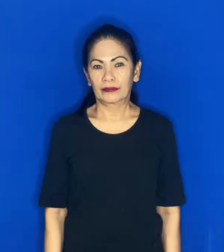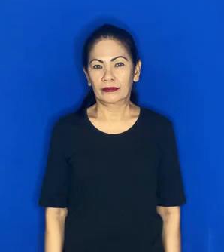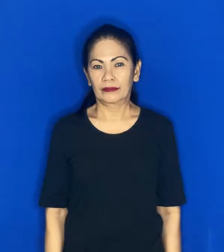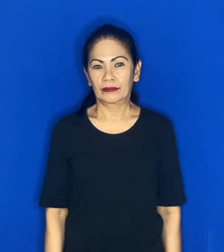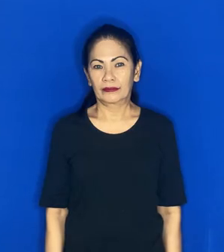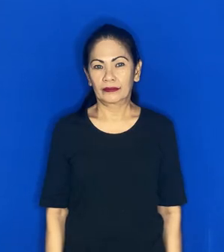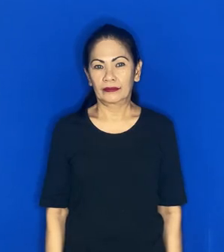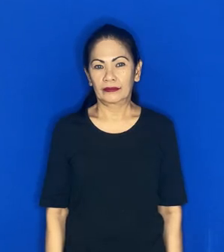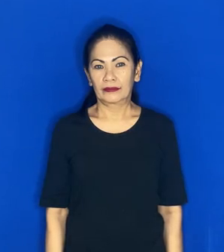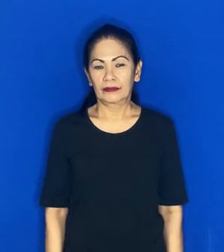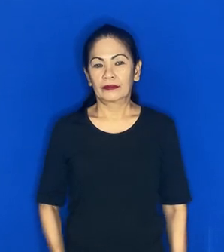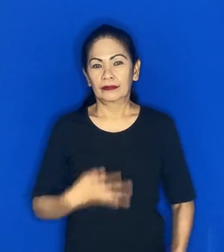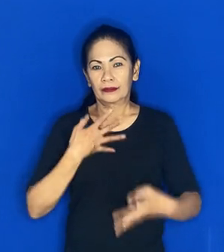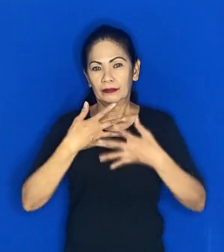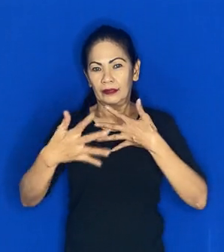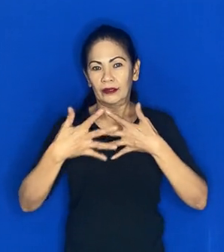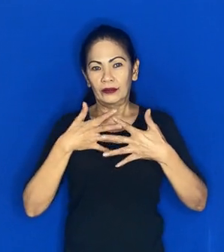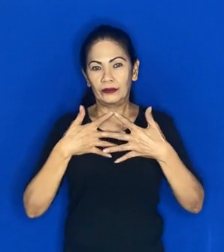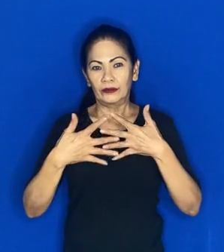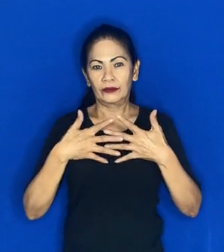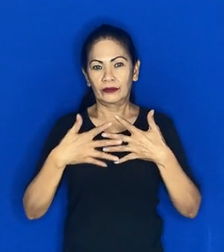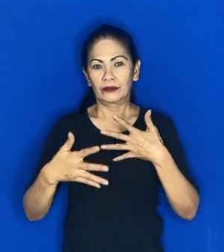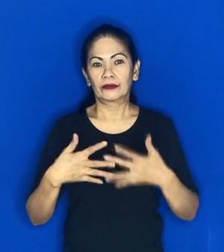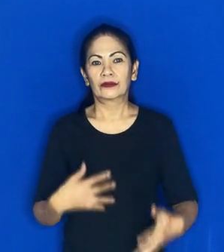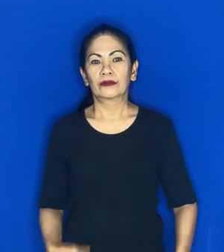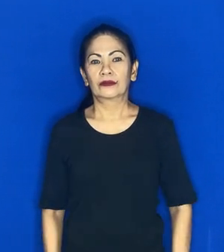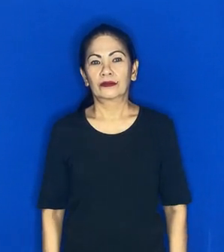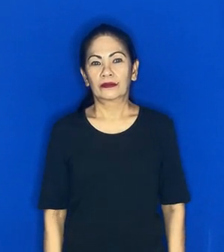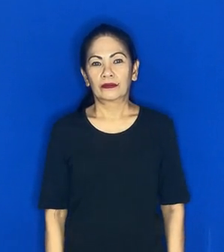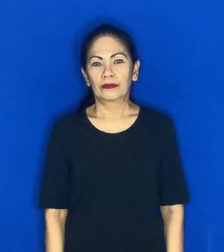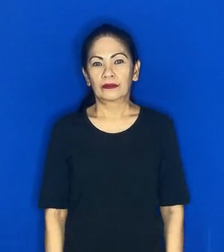brown